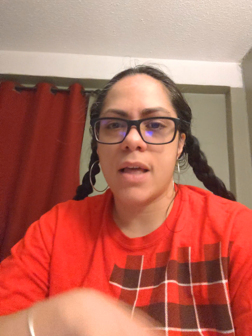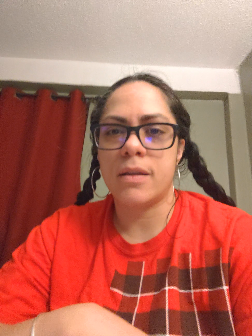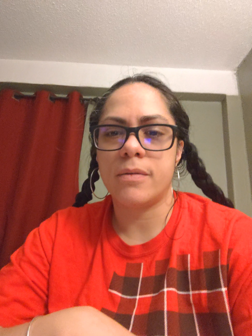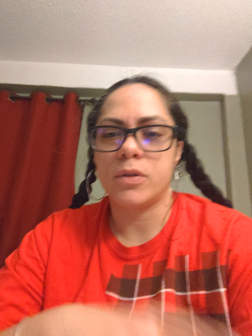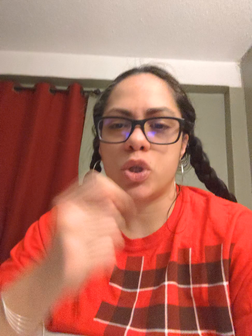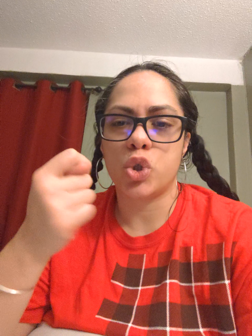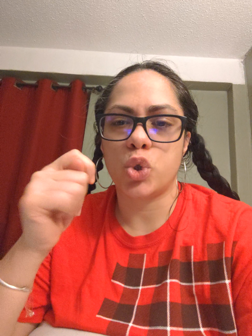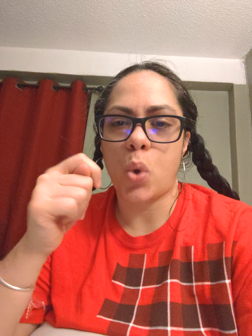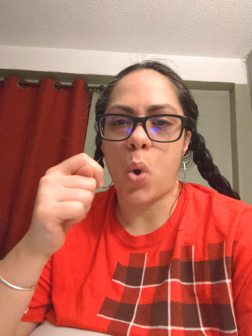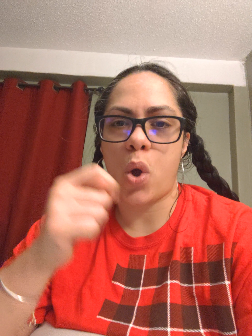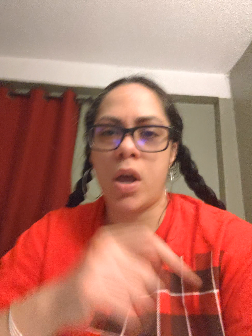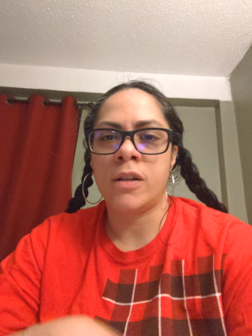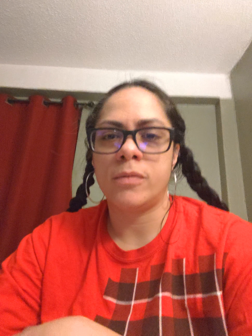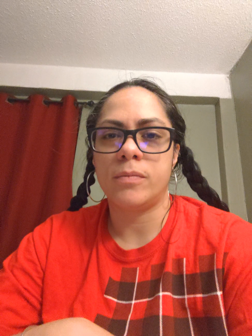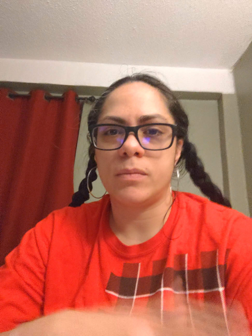toy